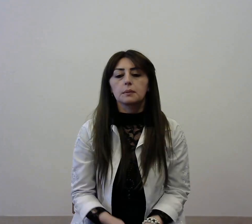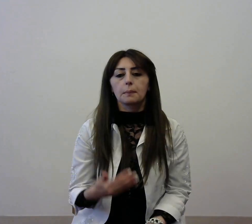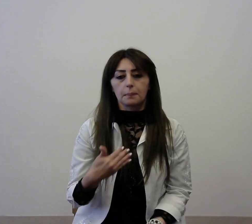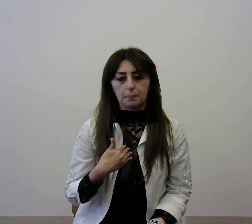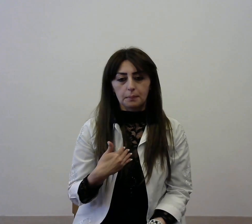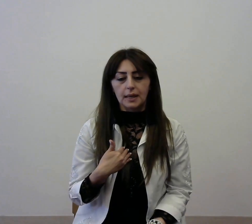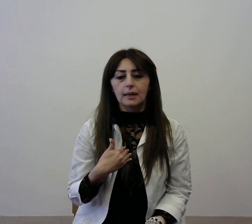mən